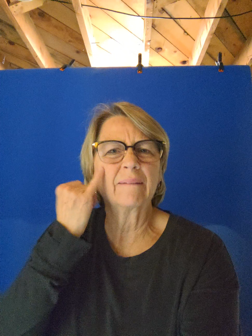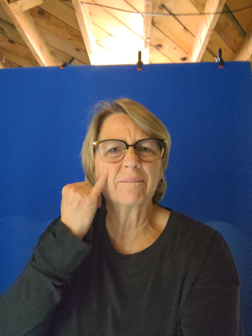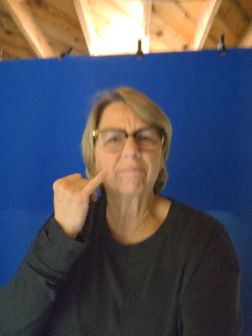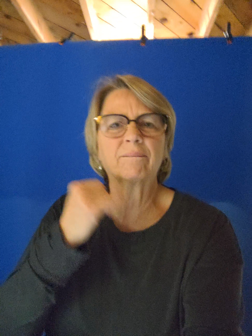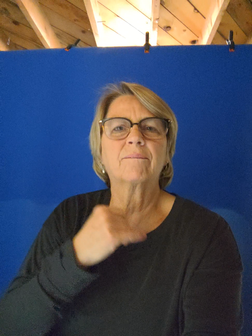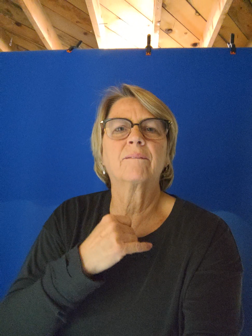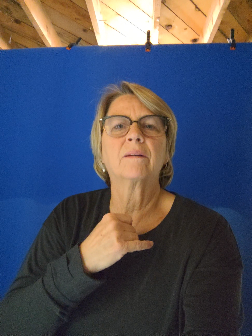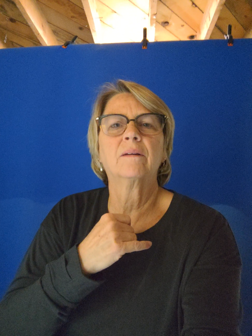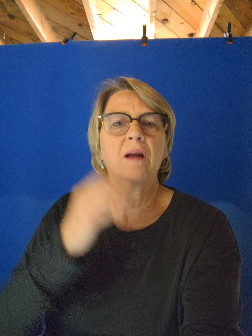if